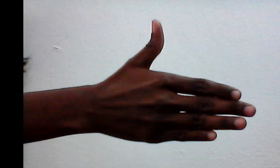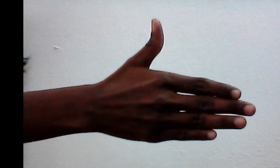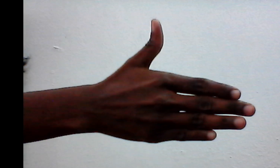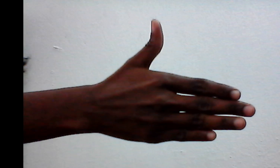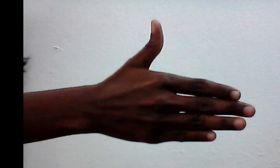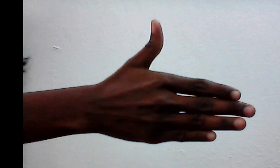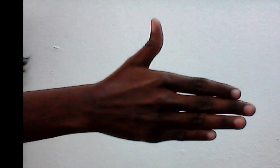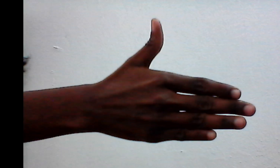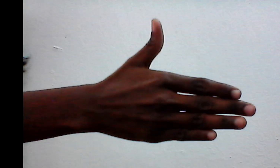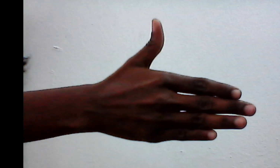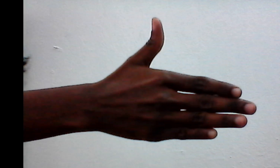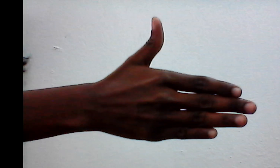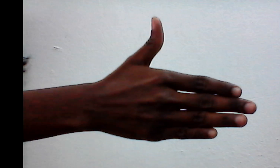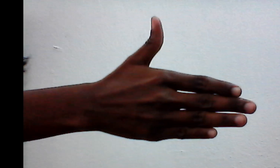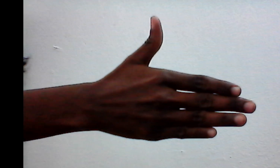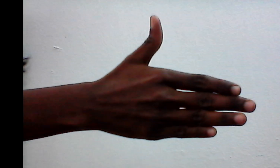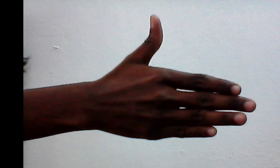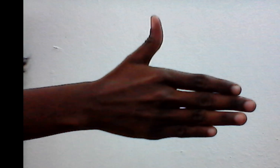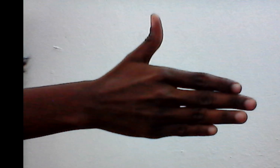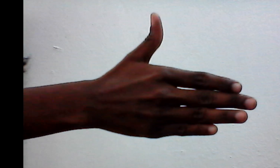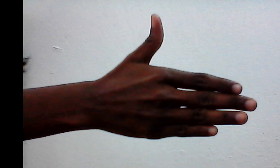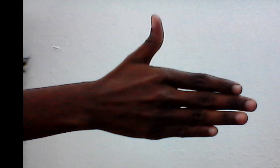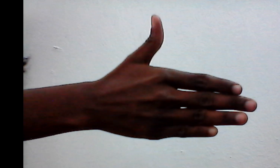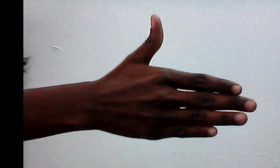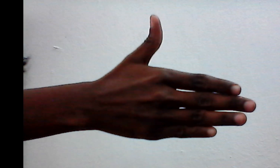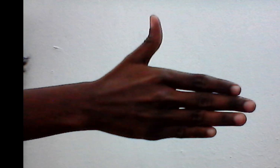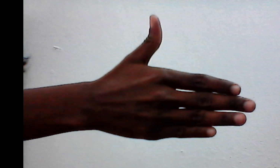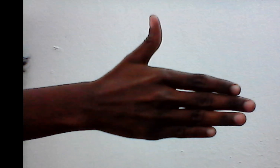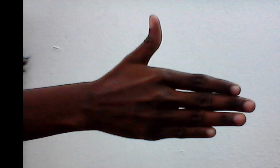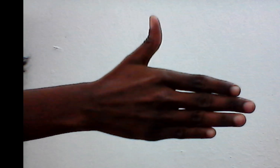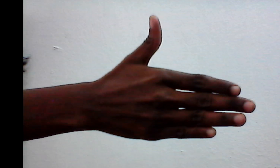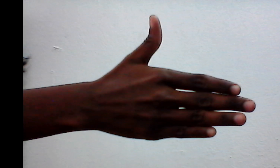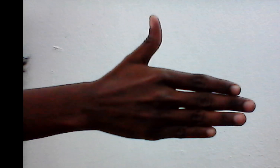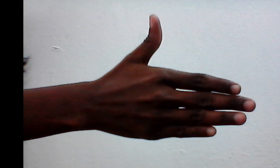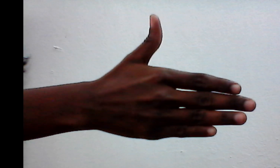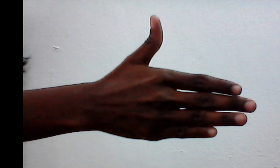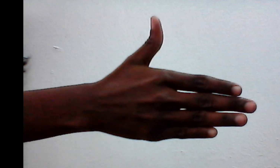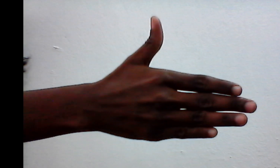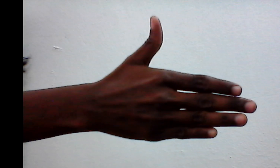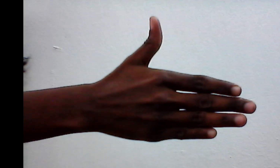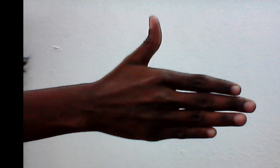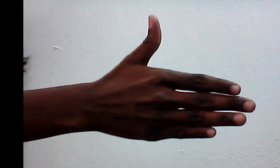ആ